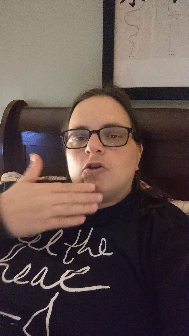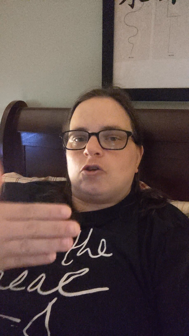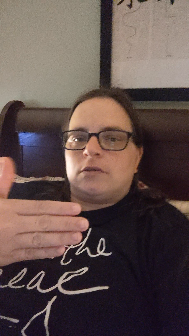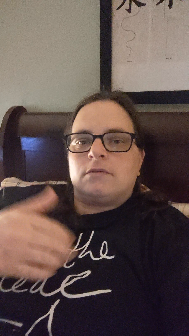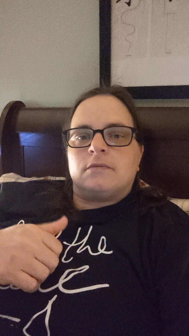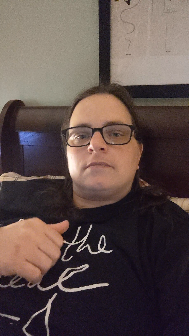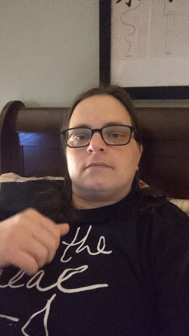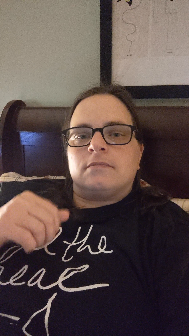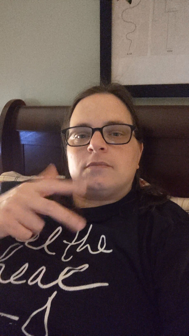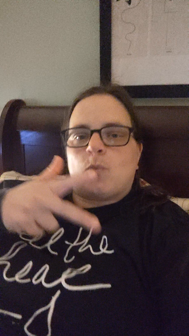garage